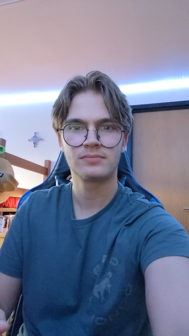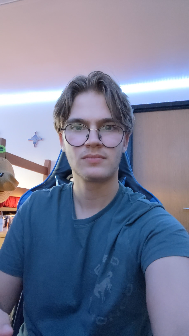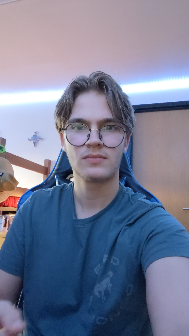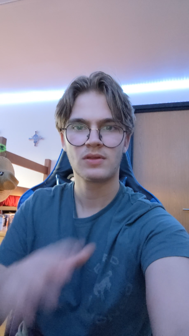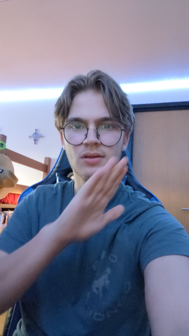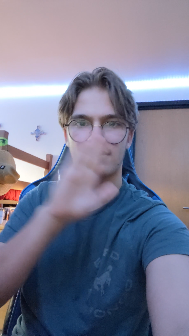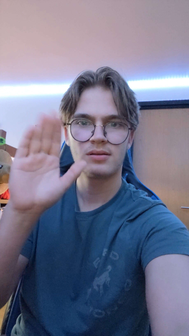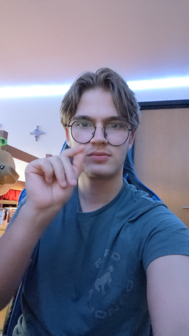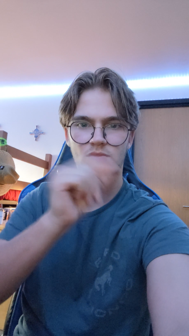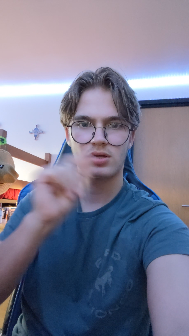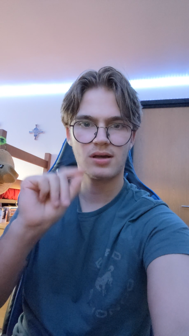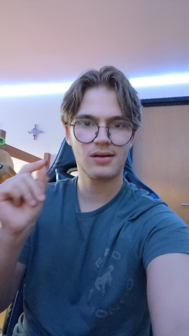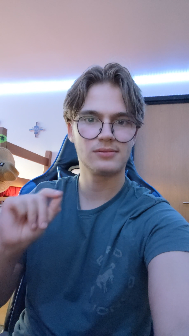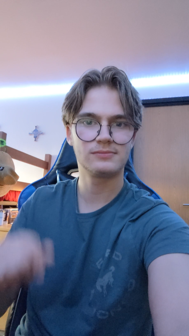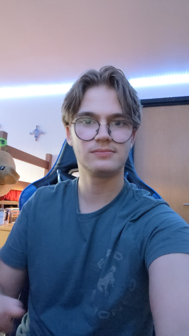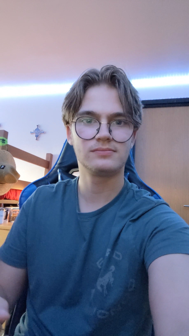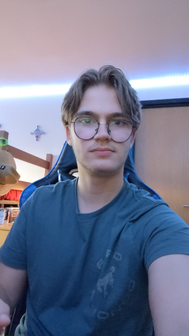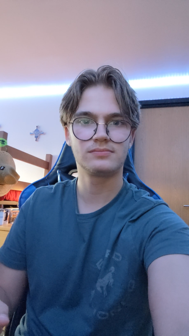chalk